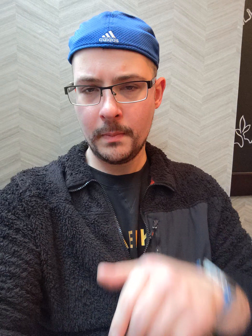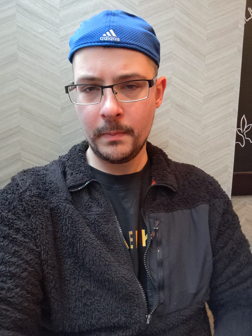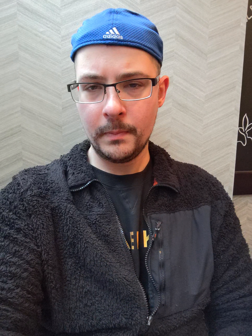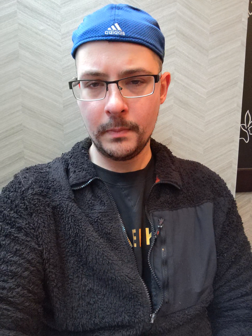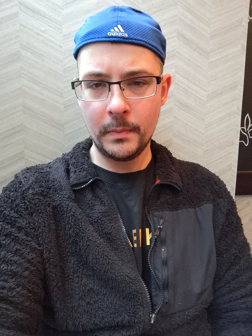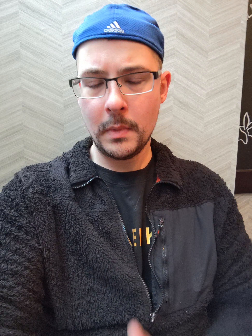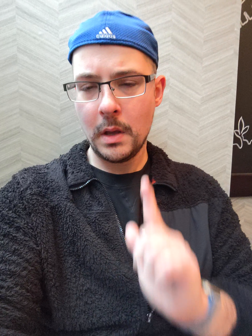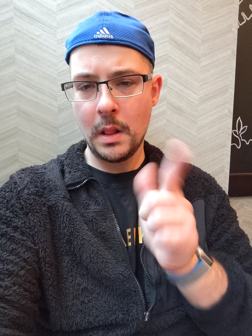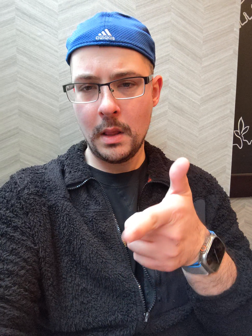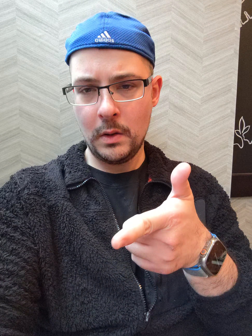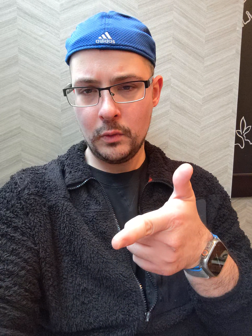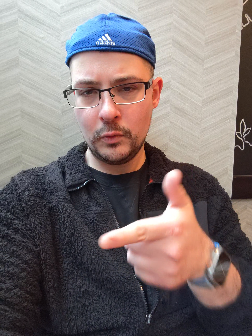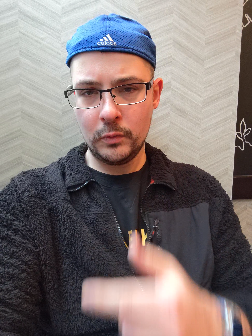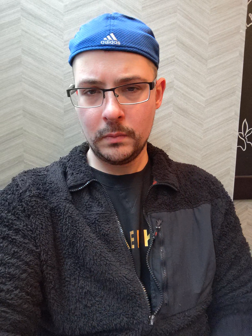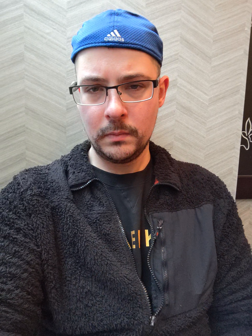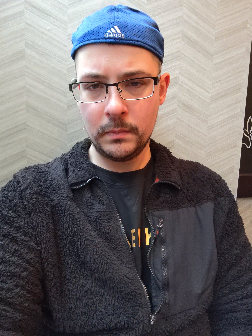later